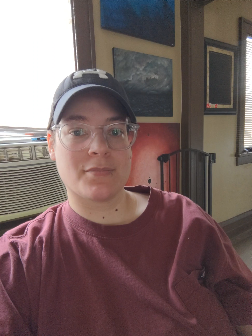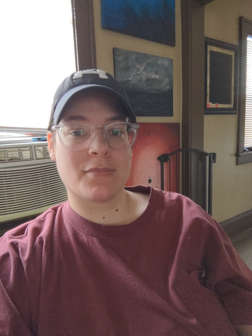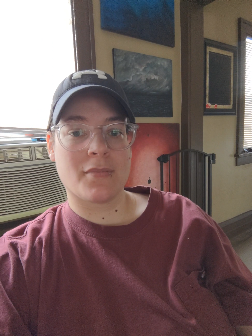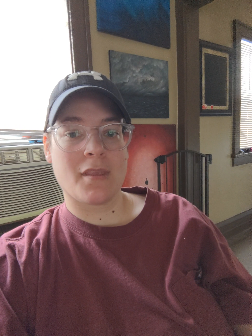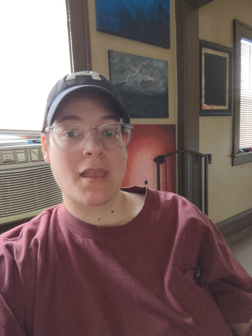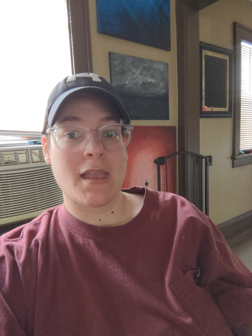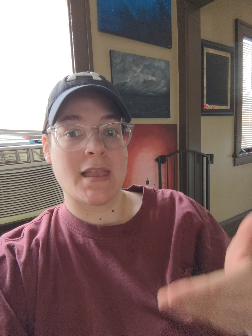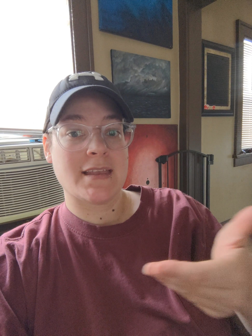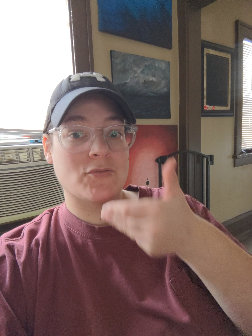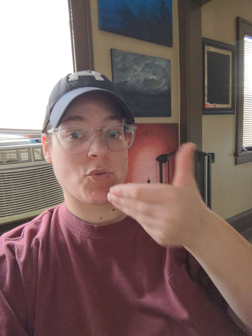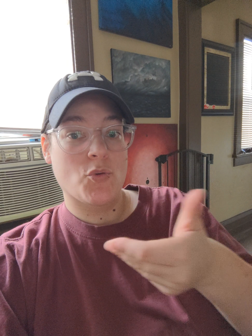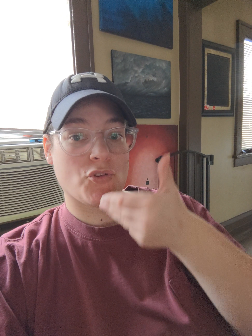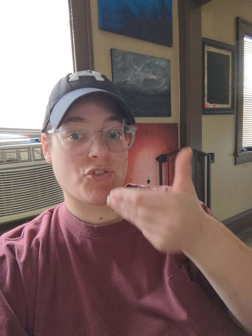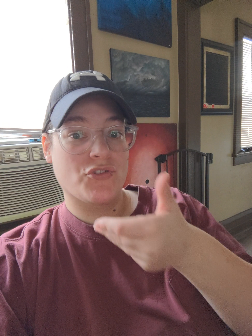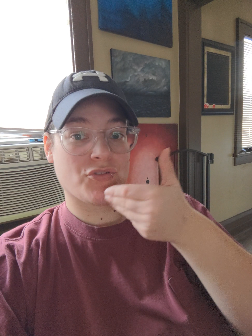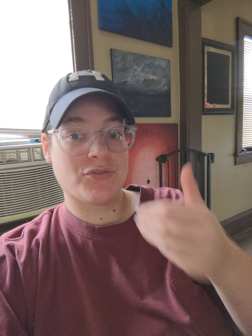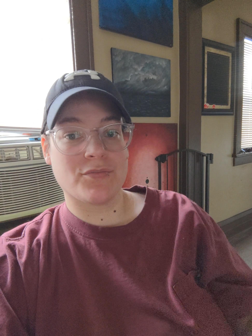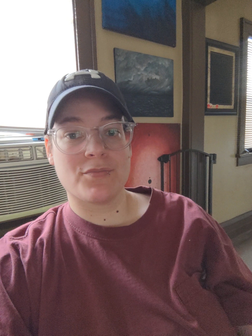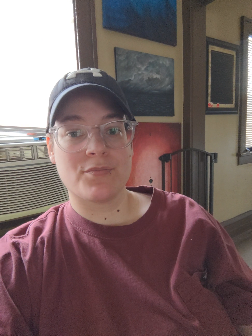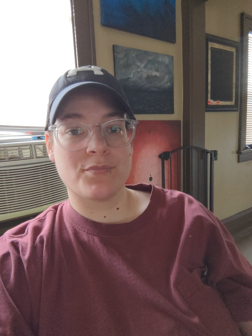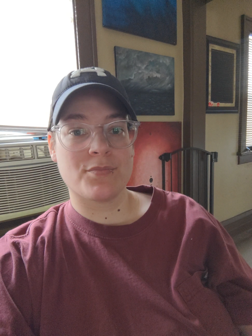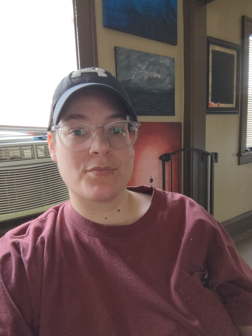cereal